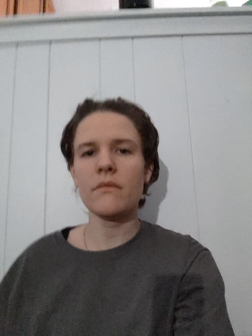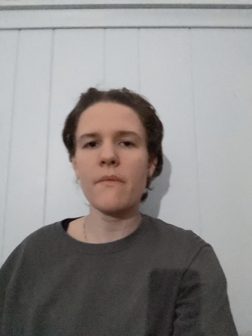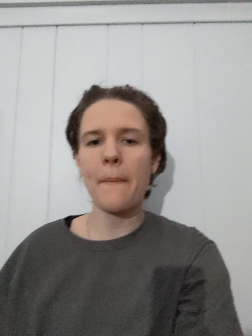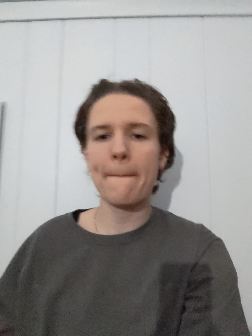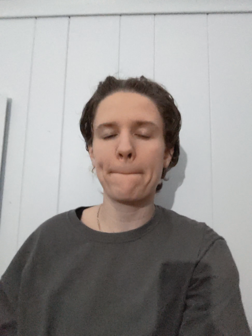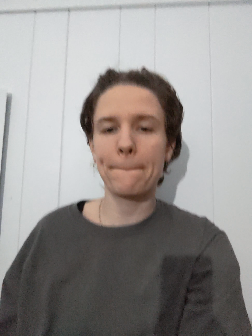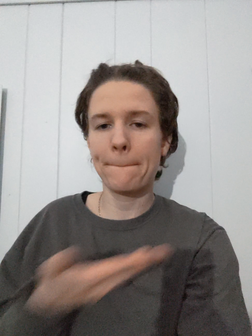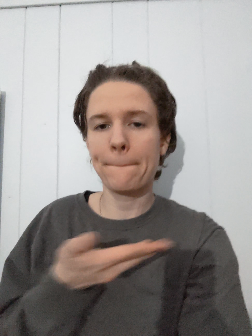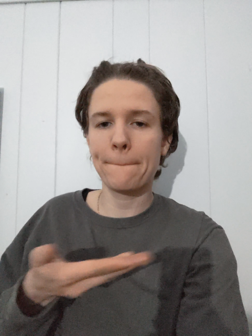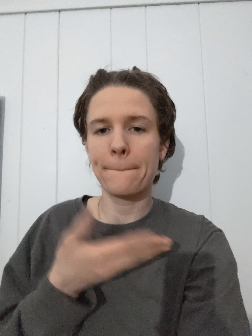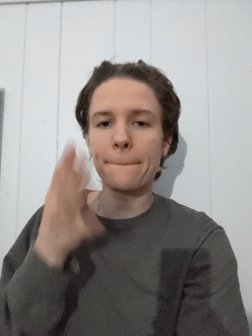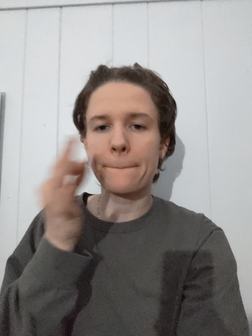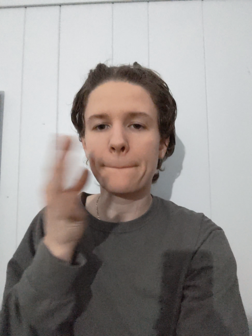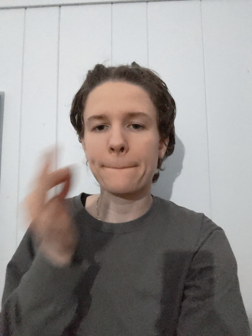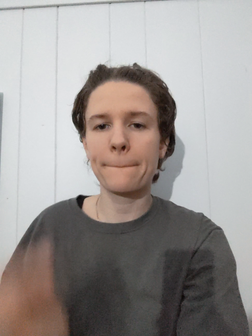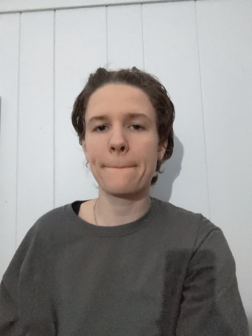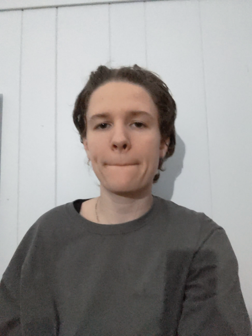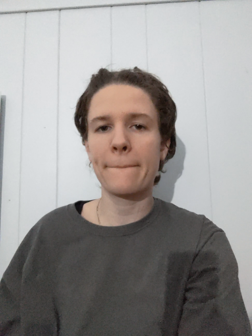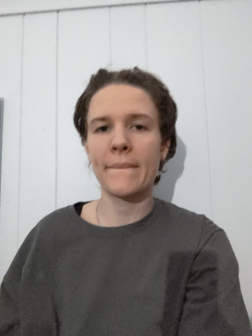kitty